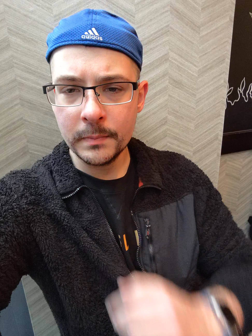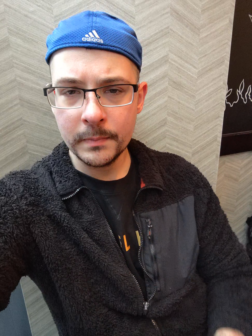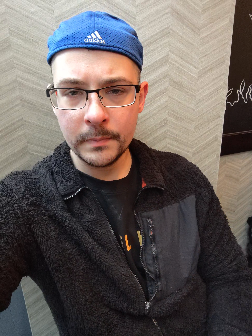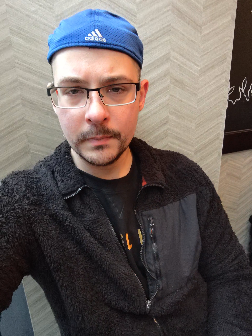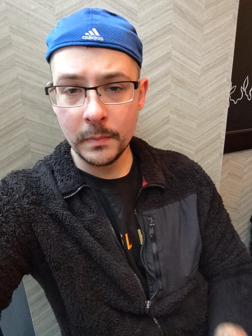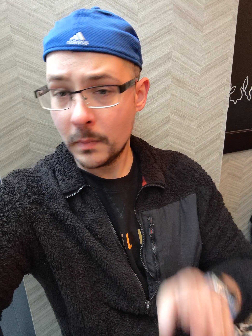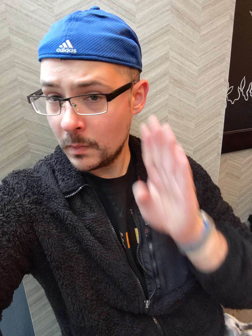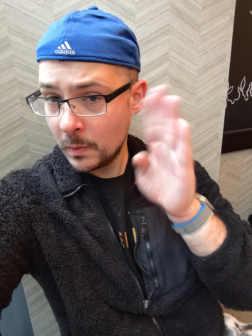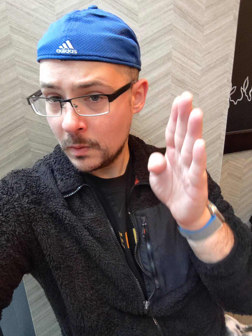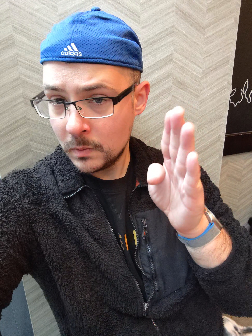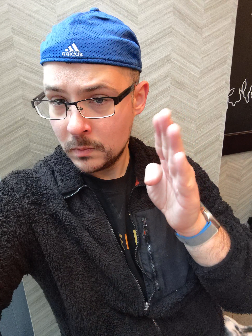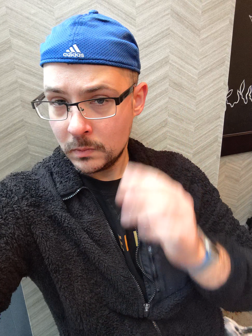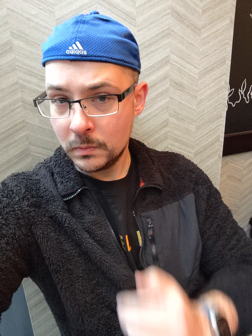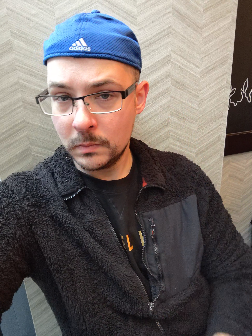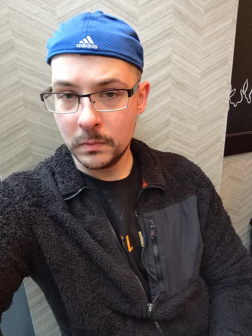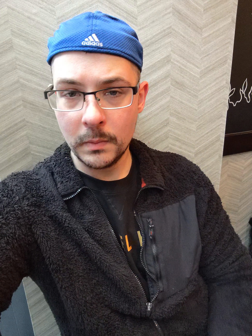hello